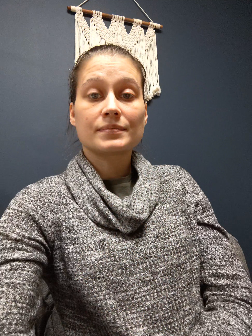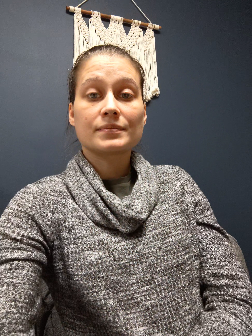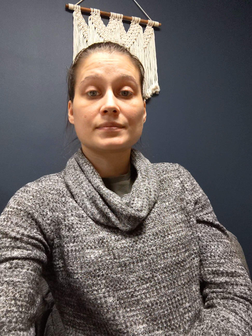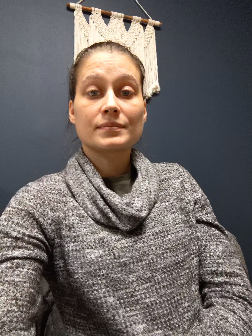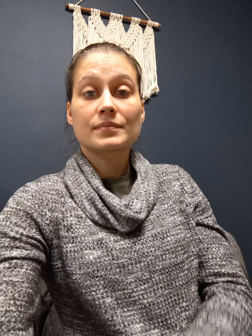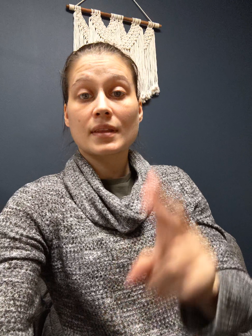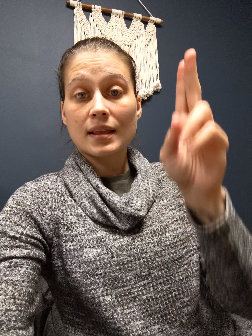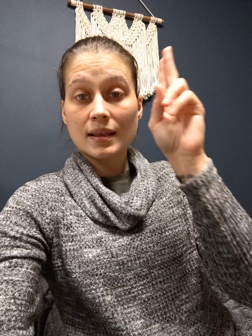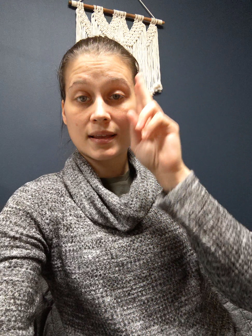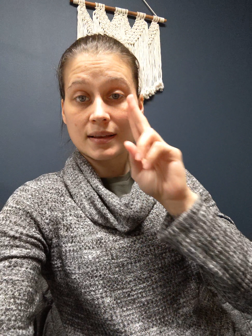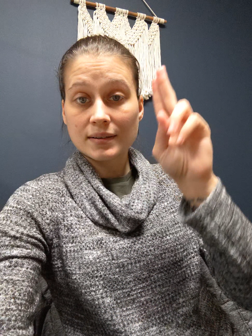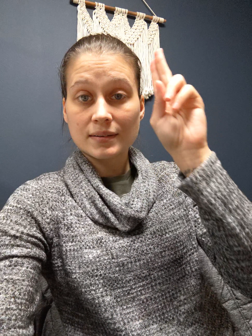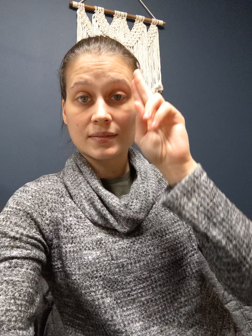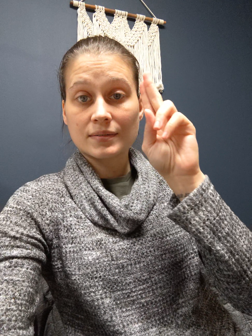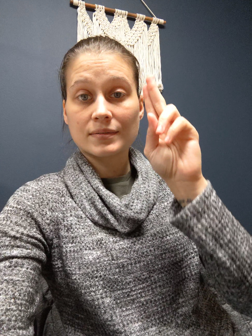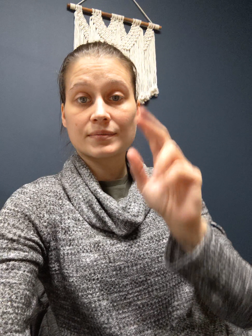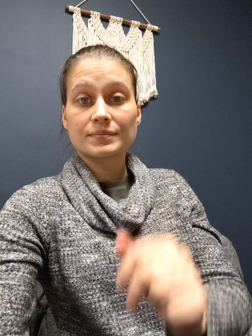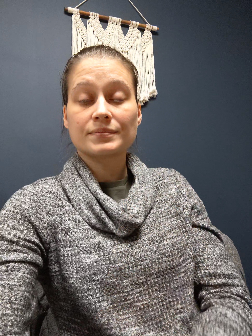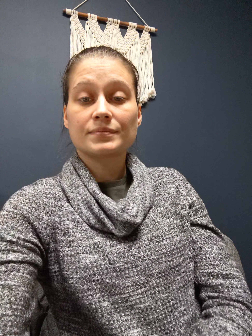uncle